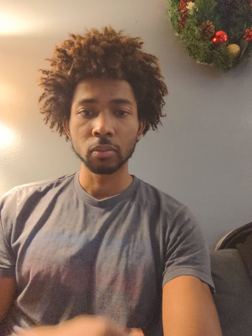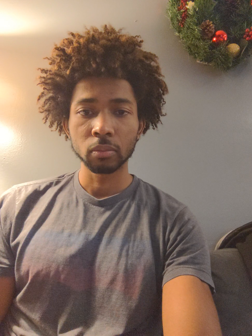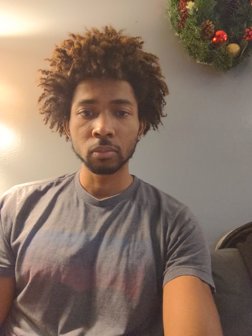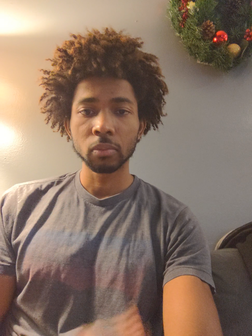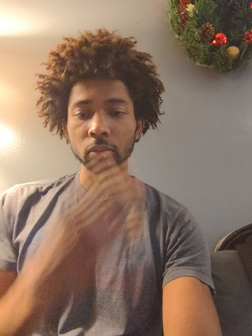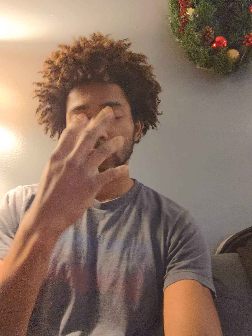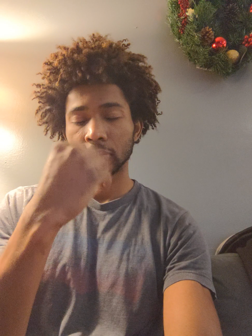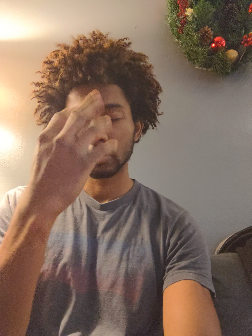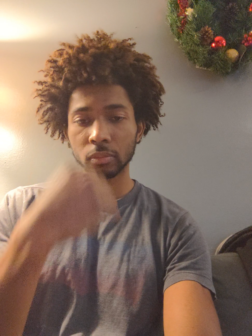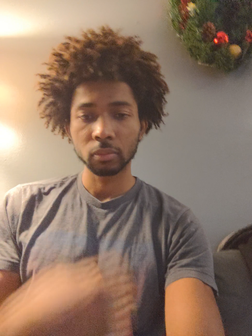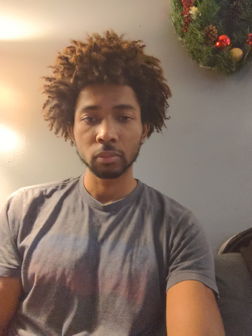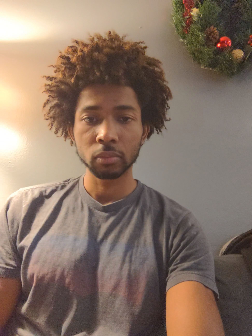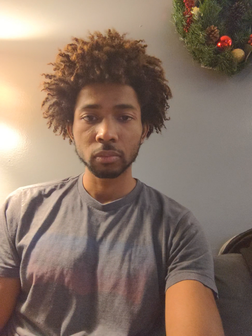sleepy